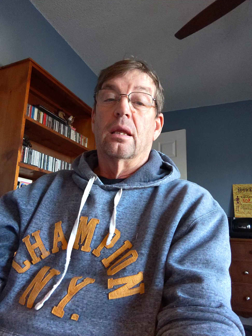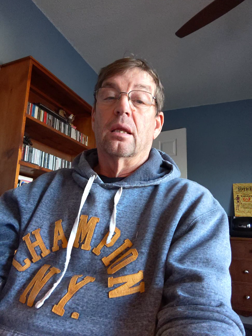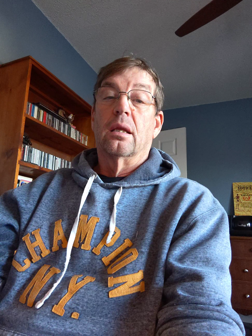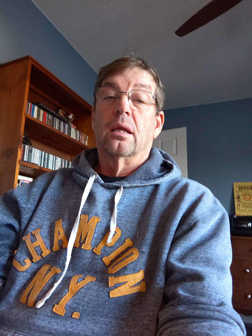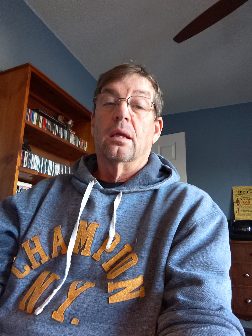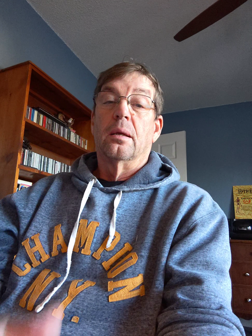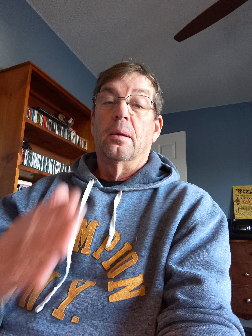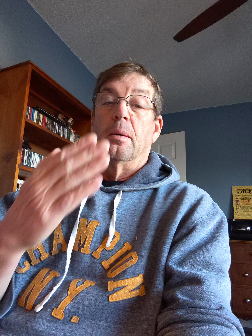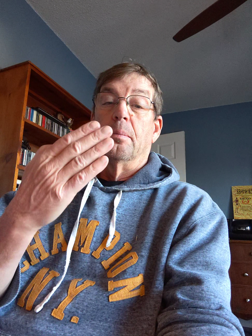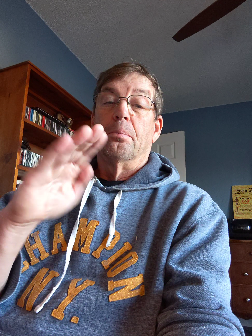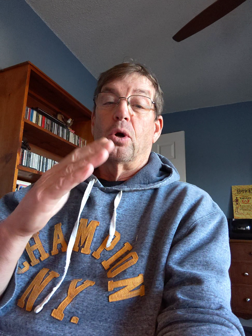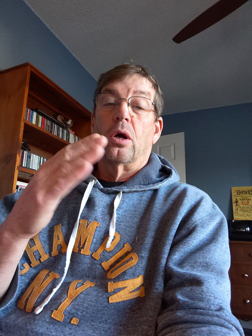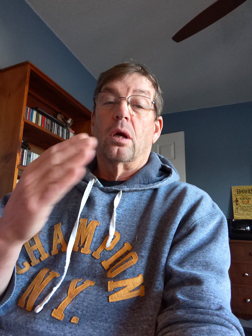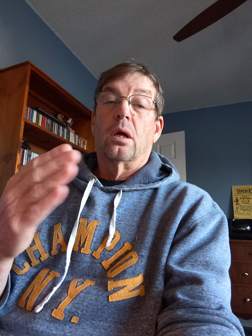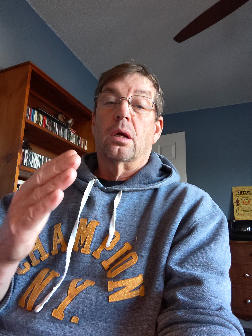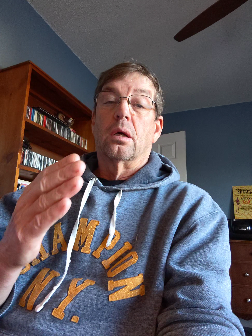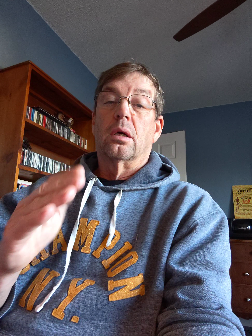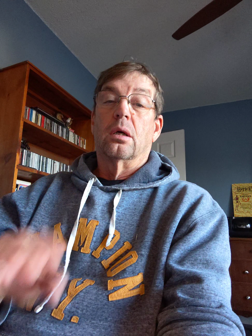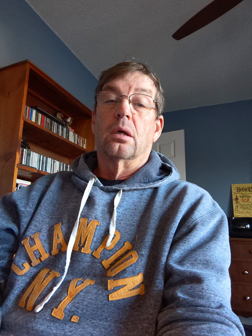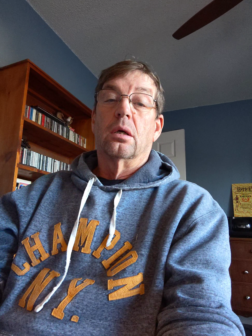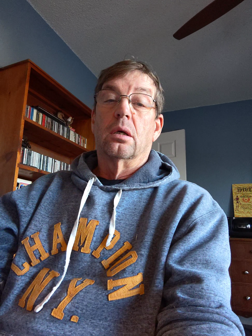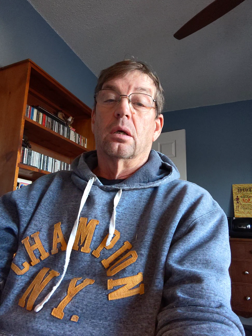book